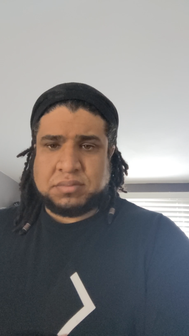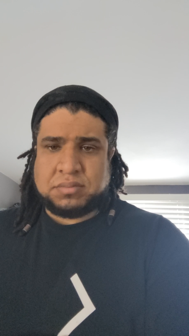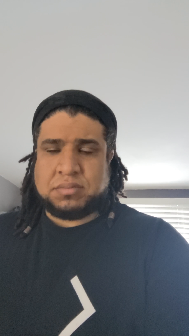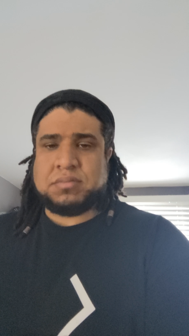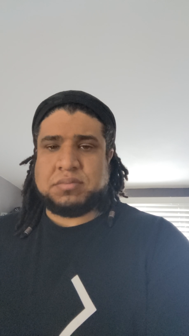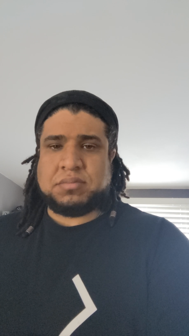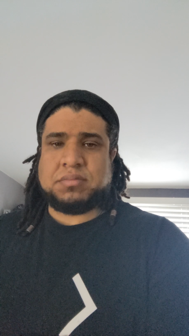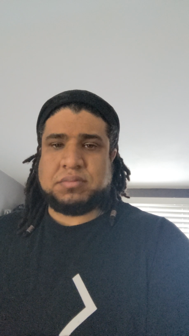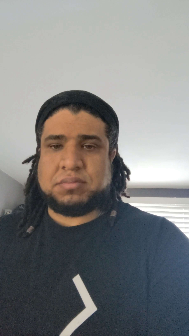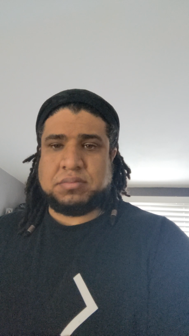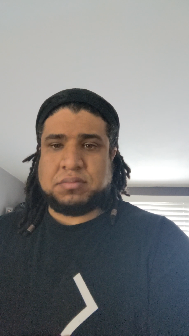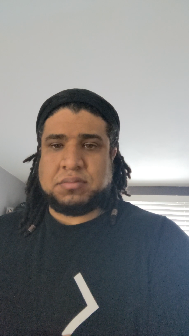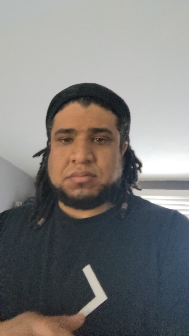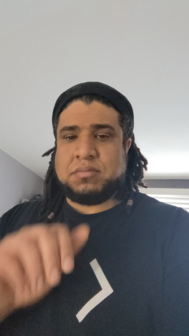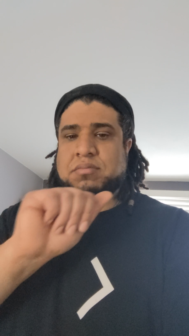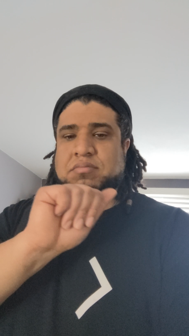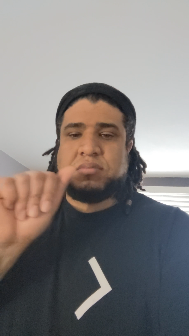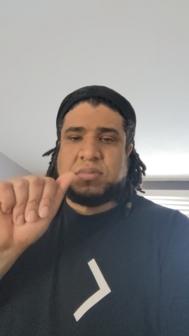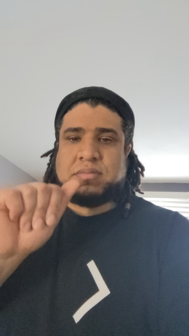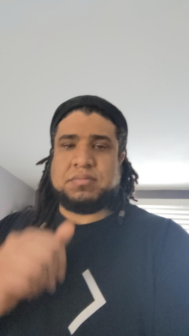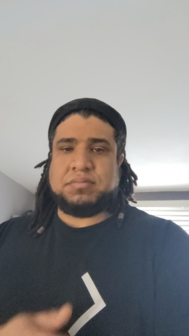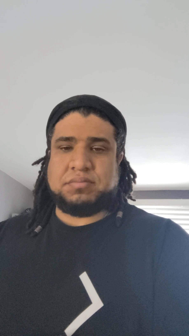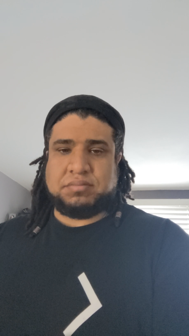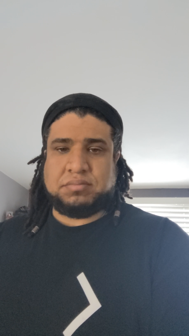a